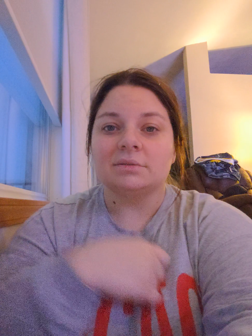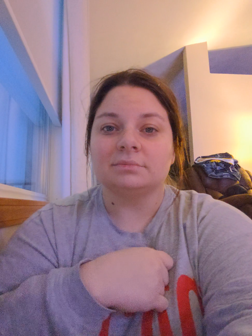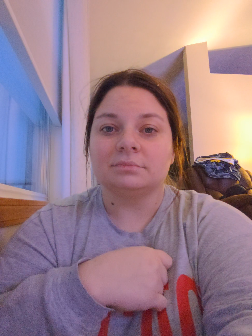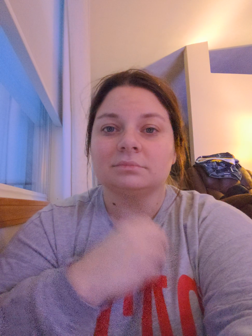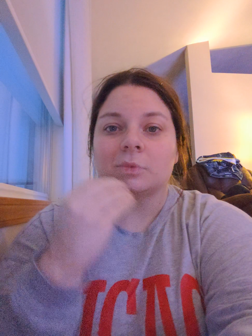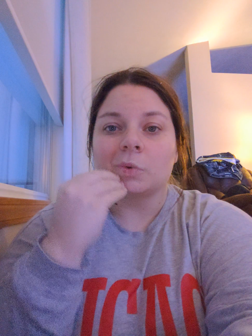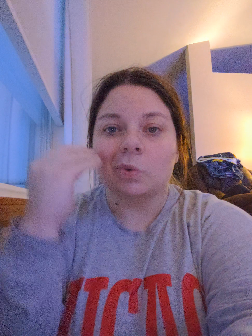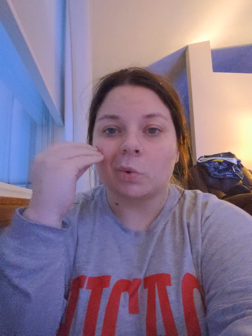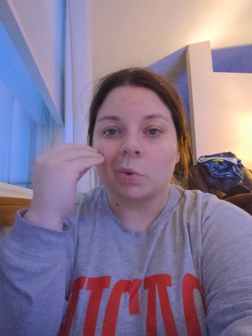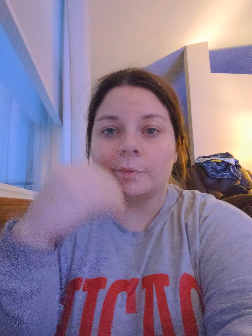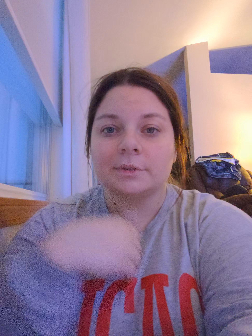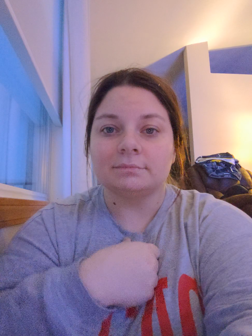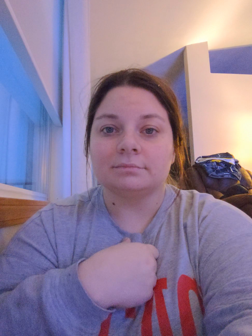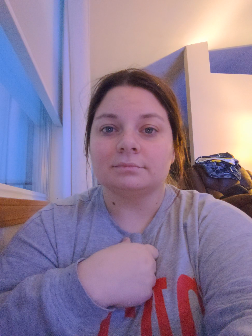home